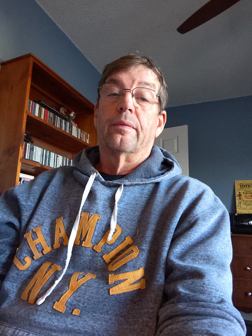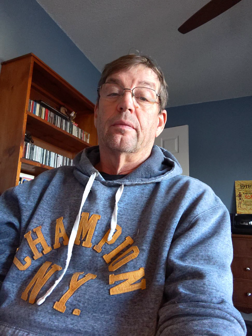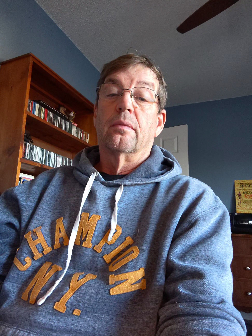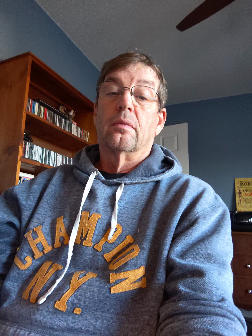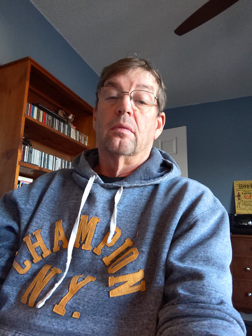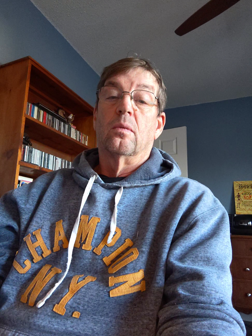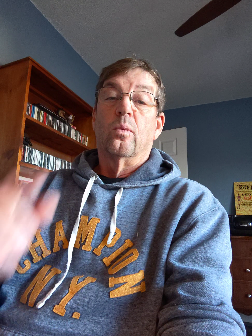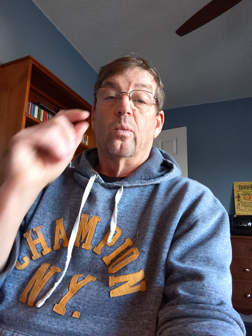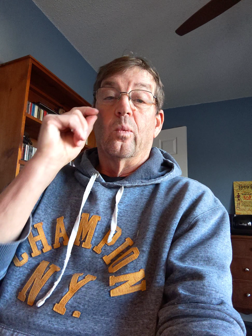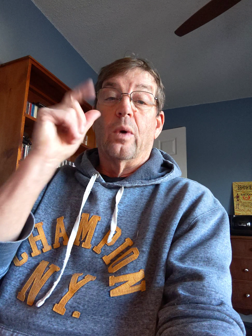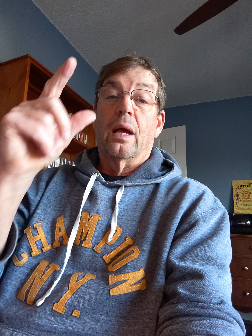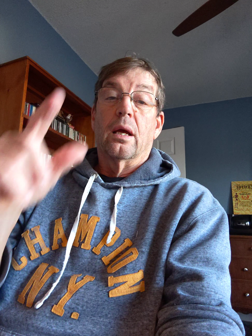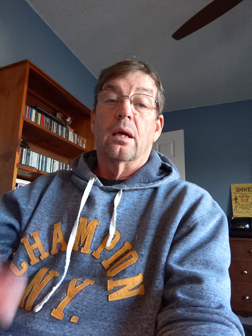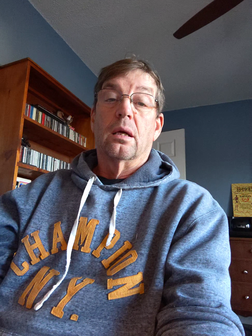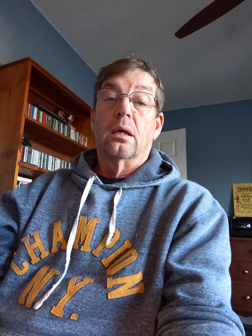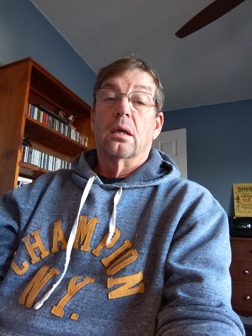wake